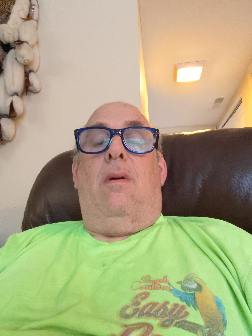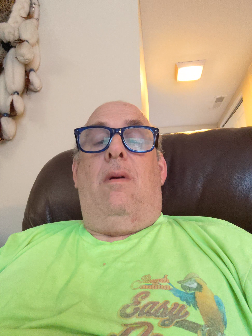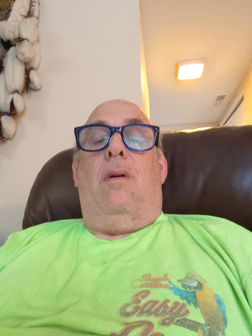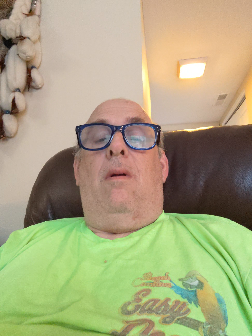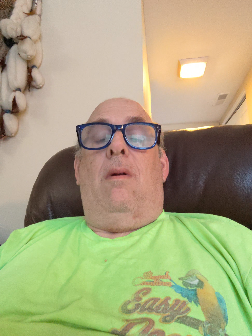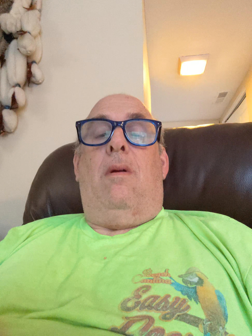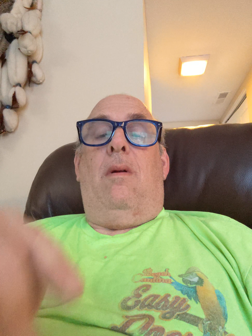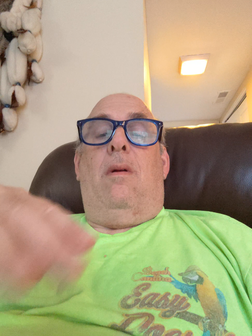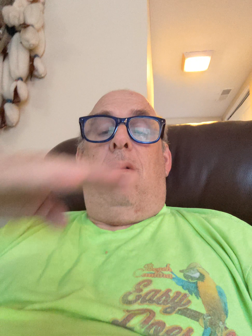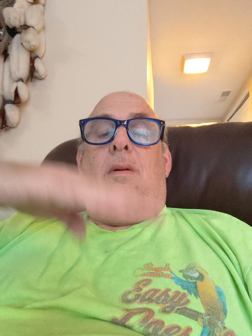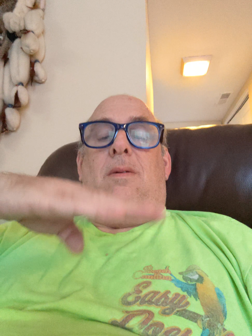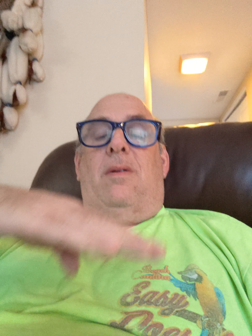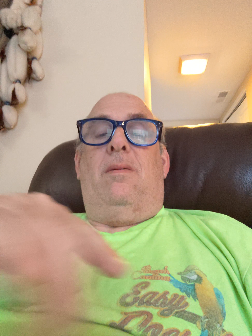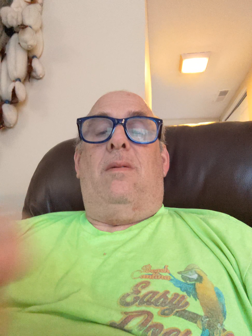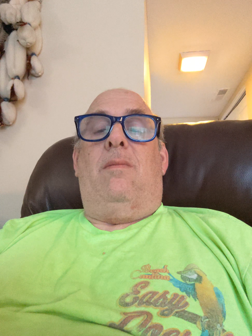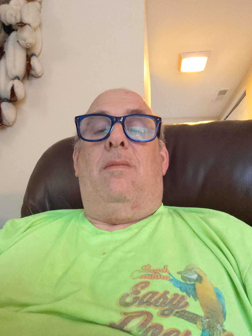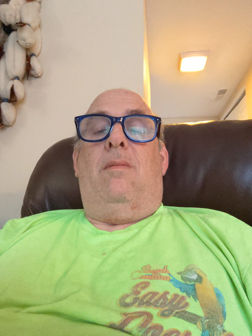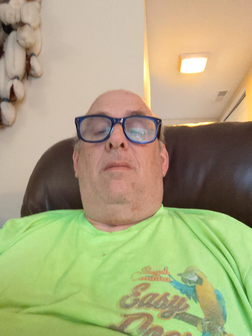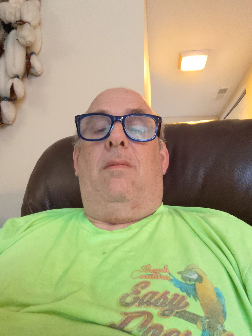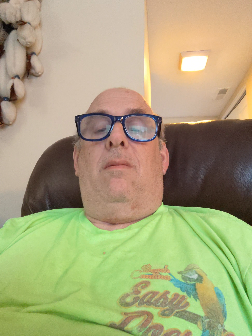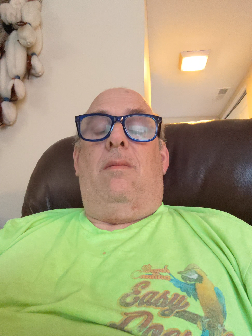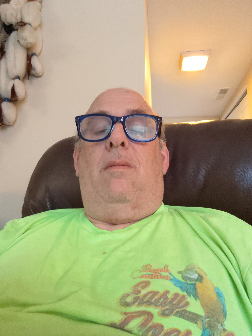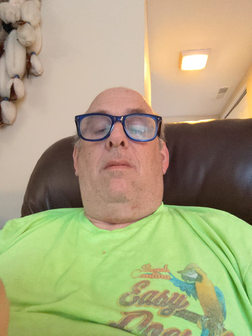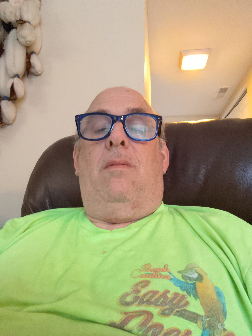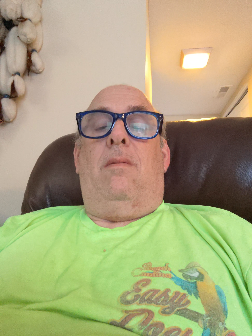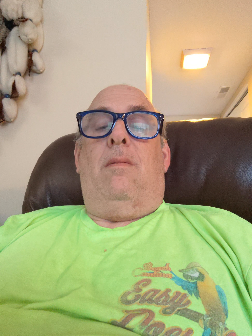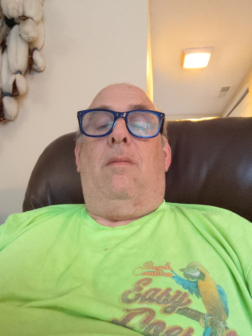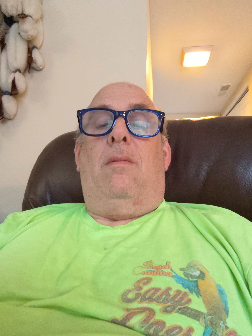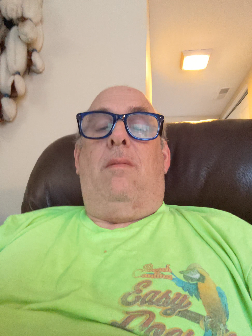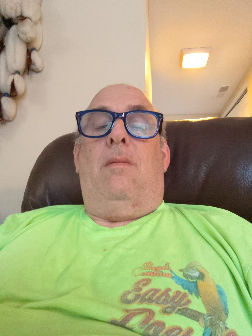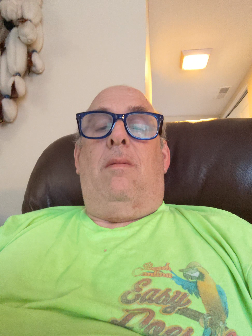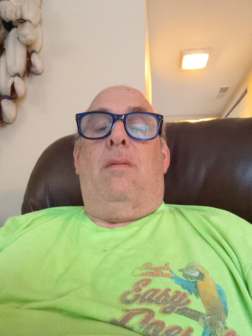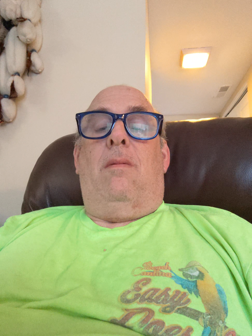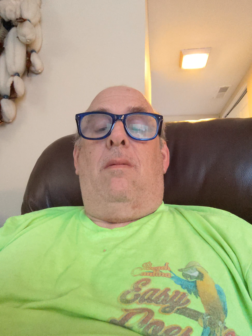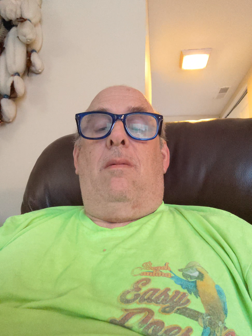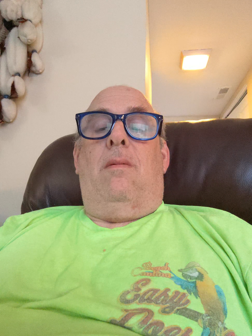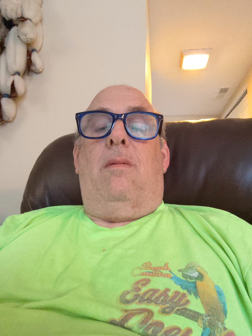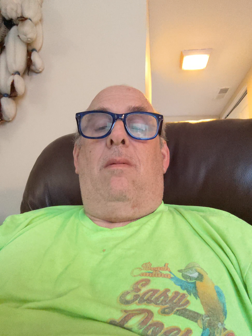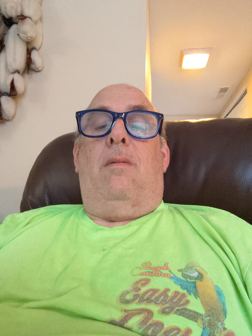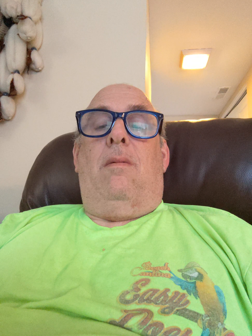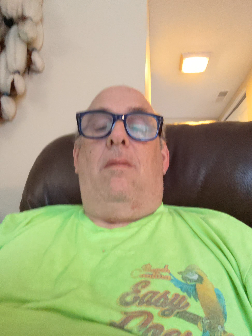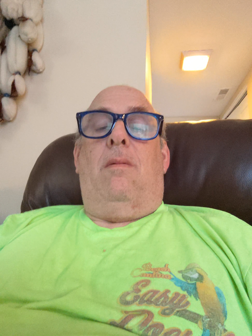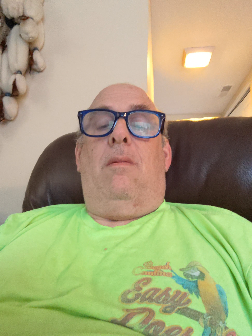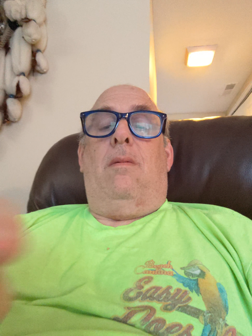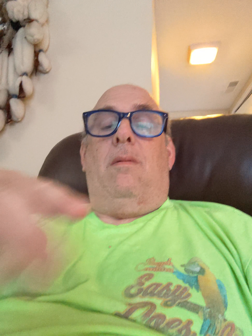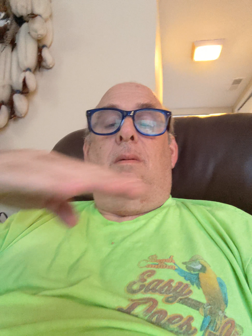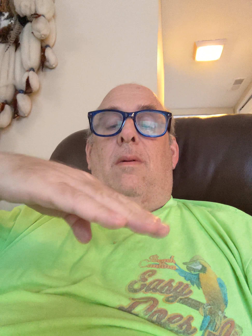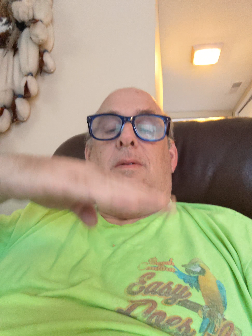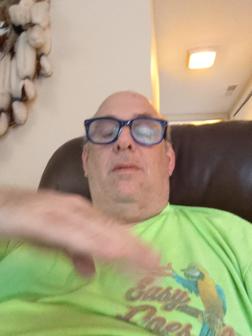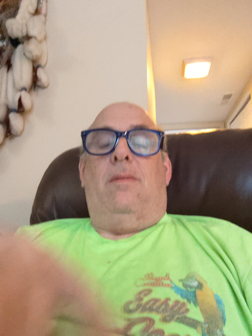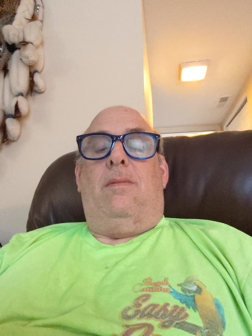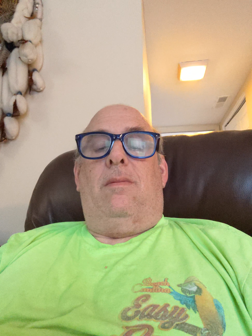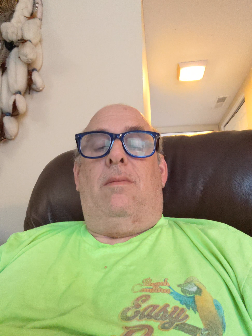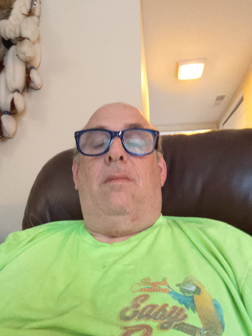table